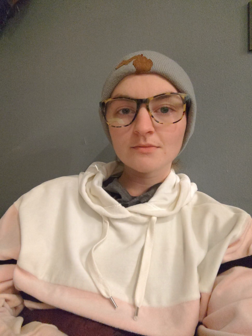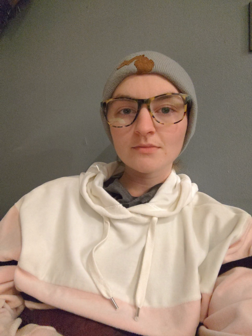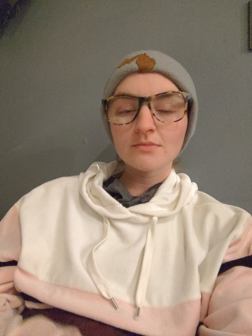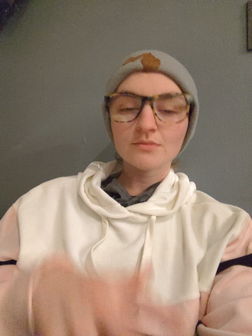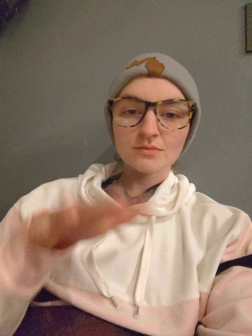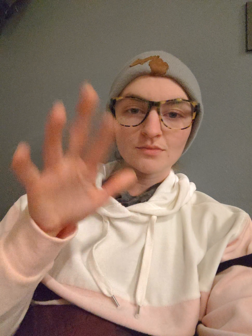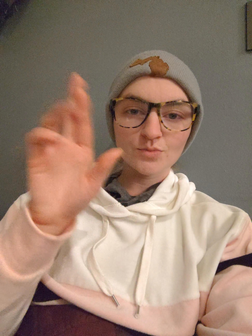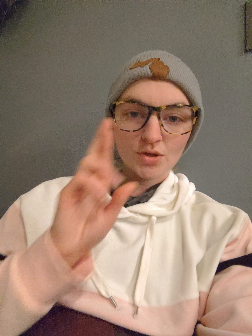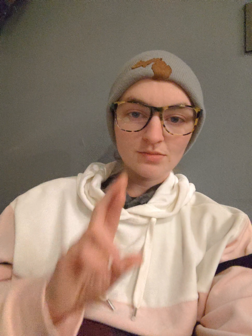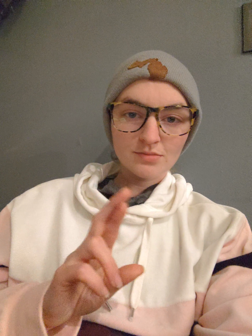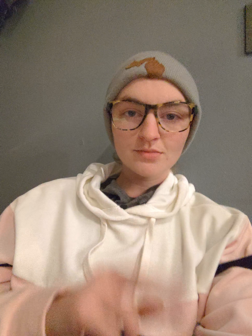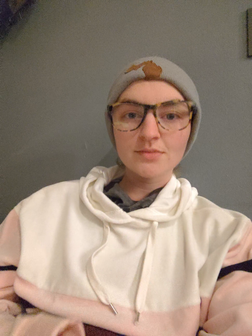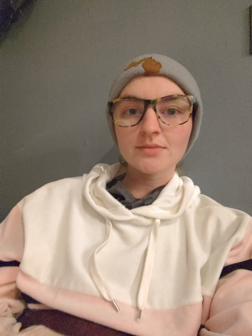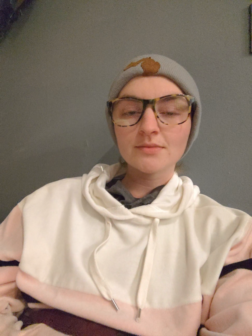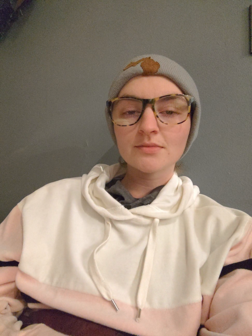refrigerator